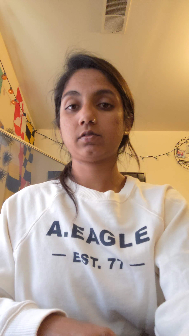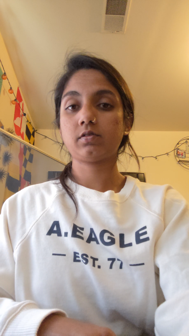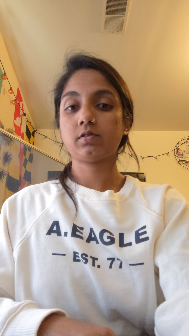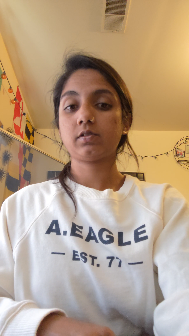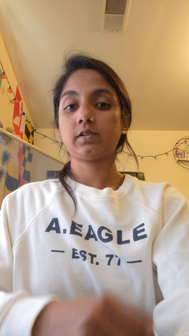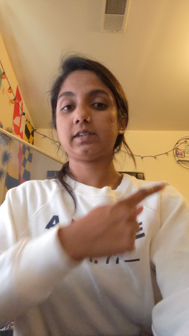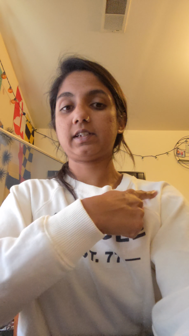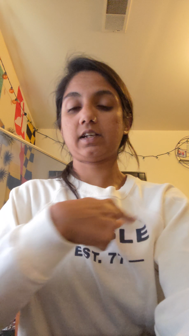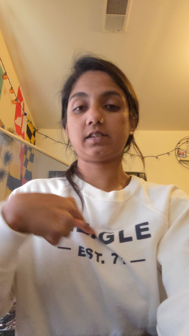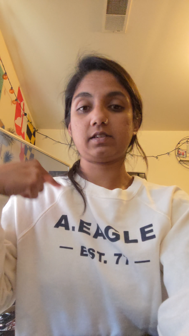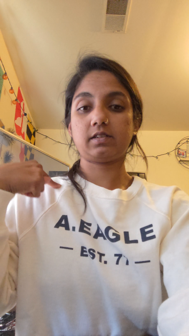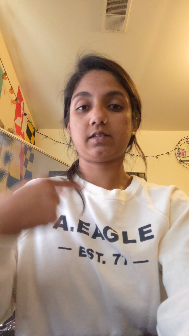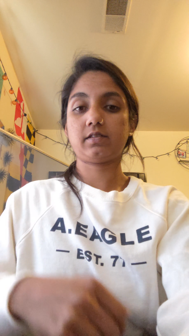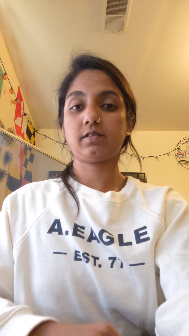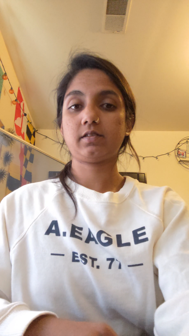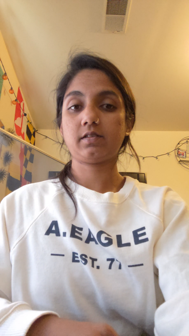necklace